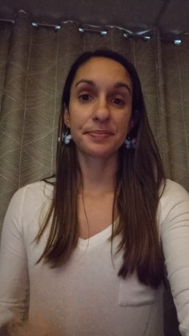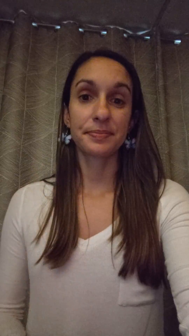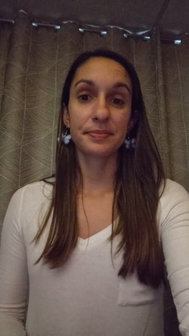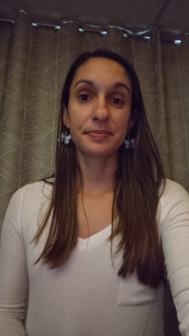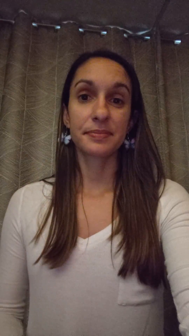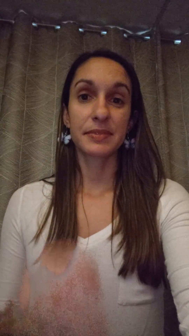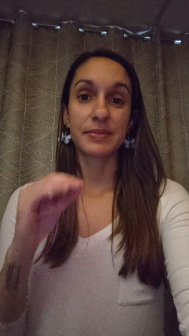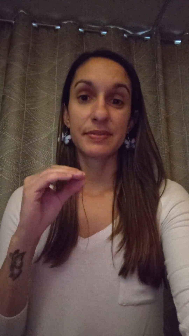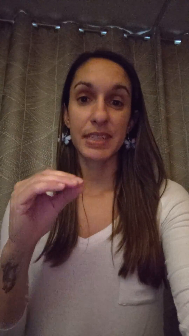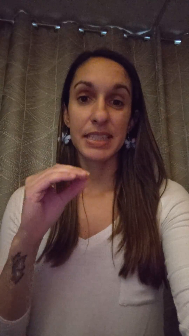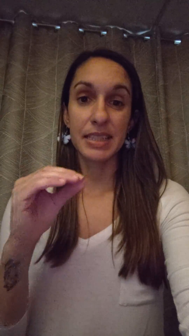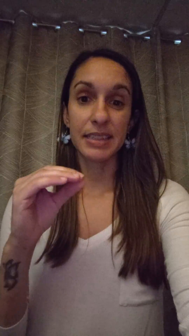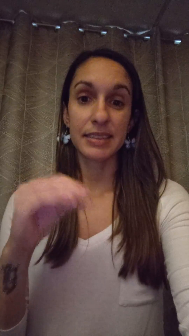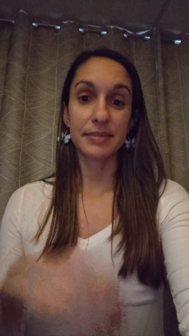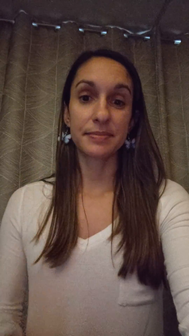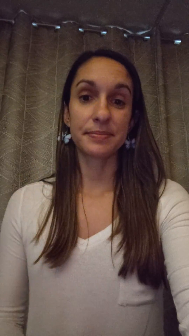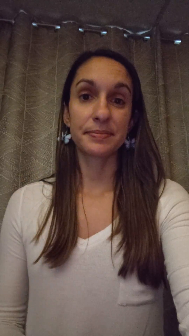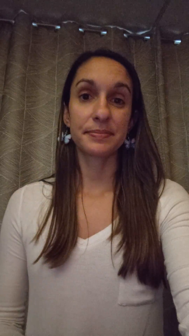fix